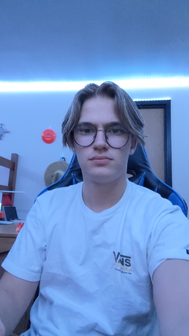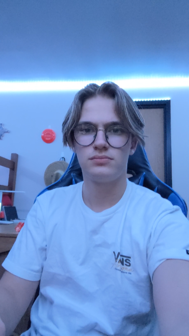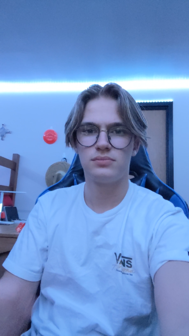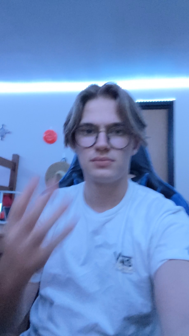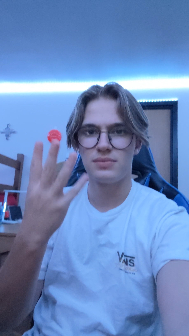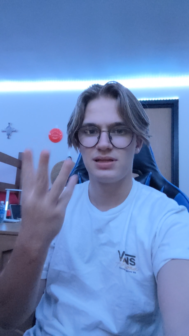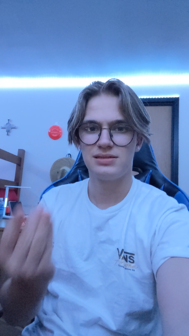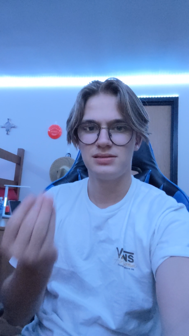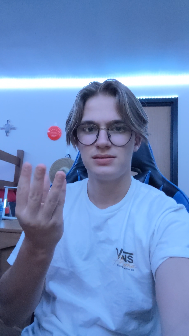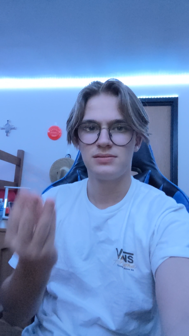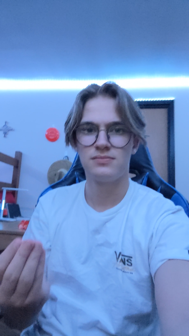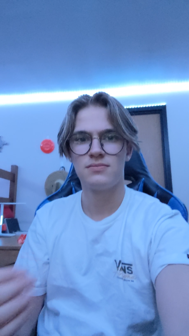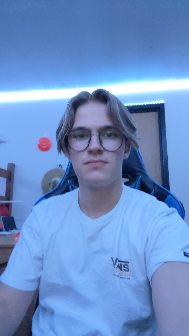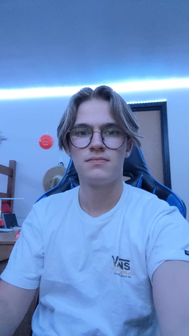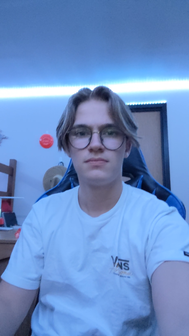gentle